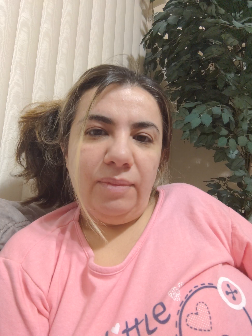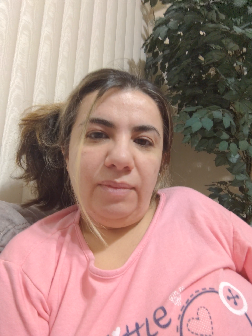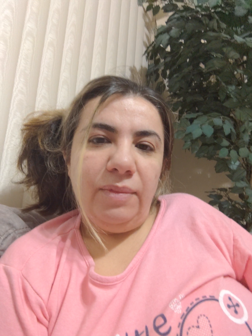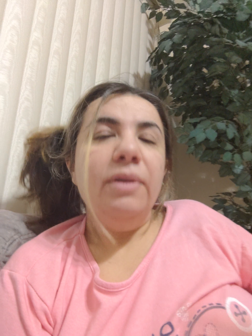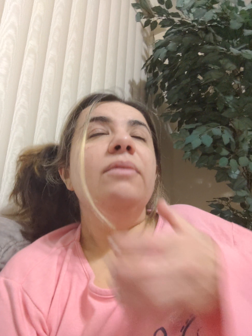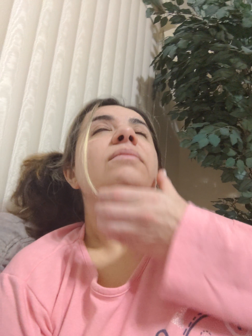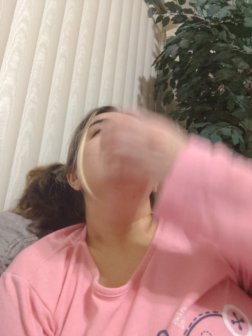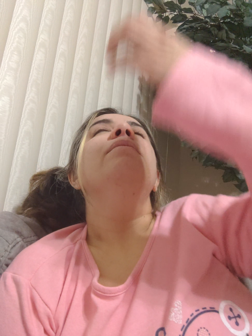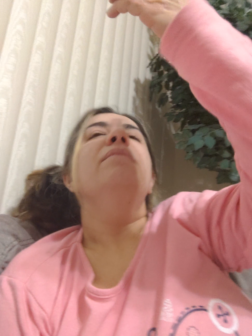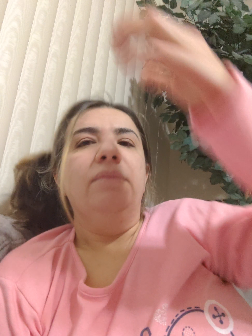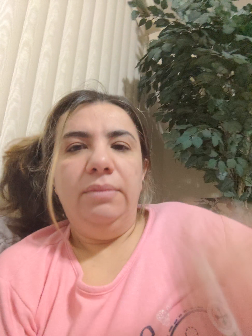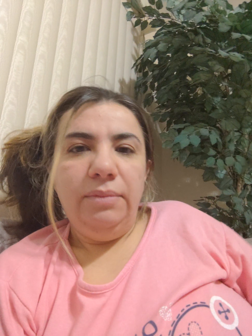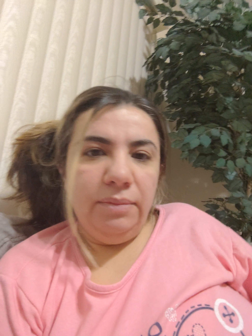giraffe